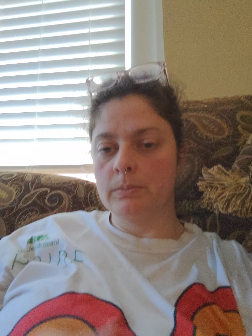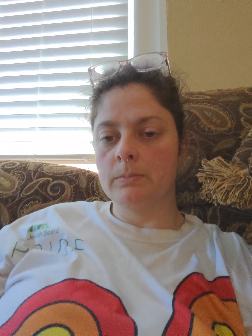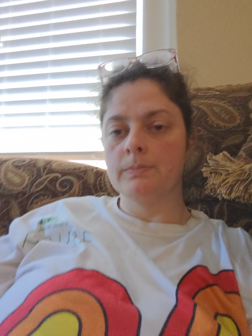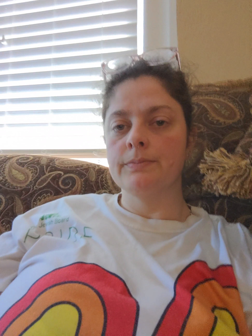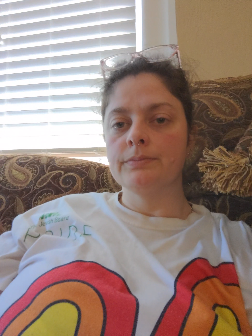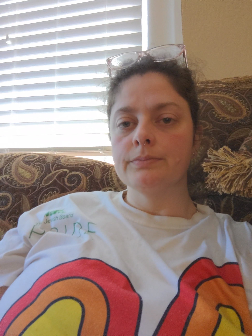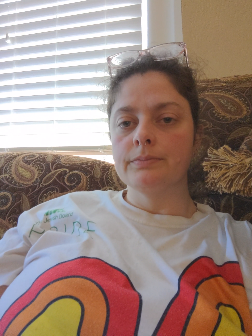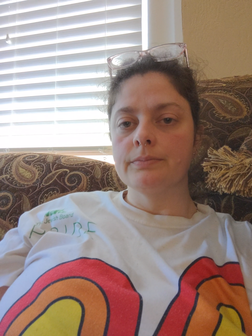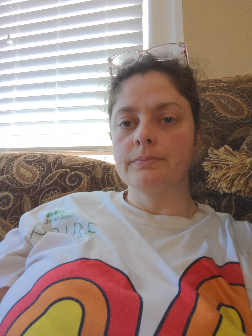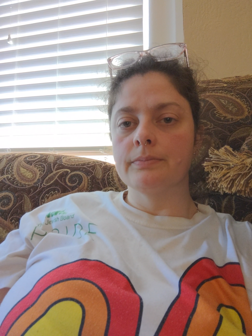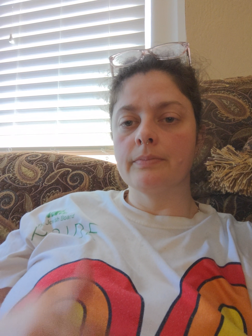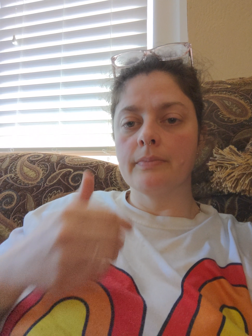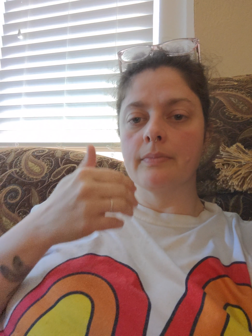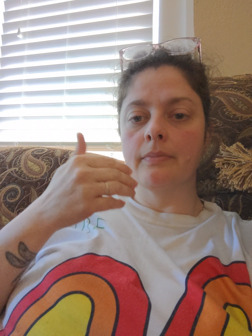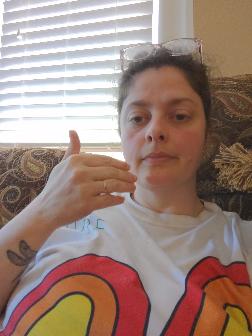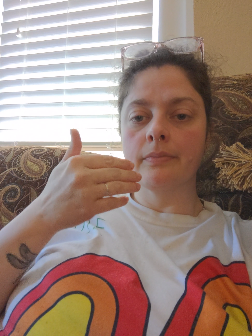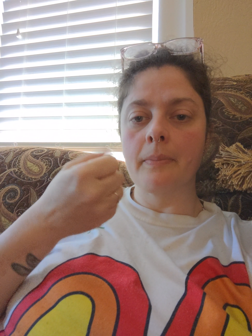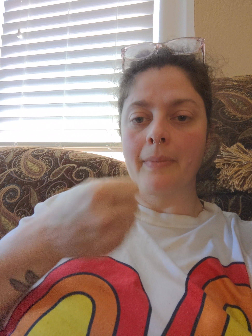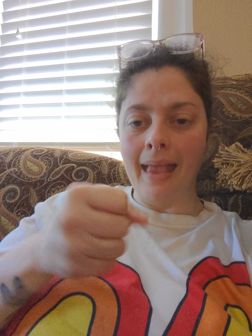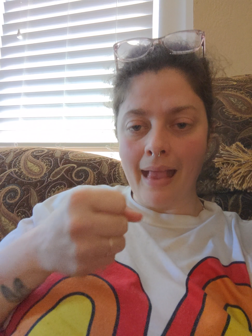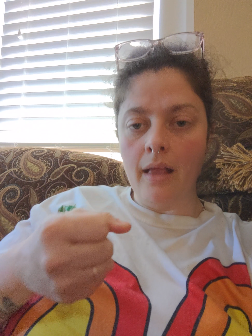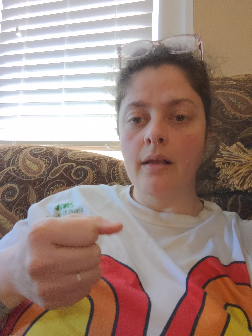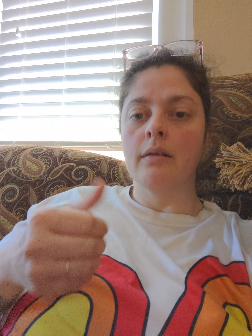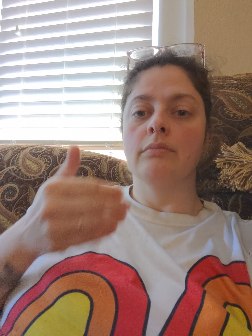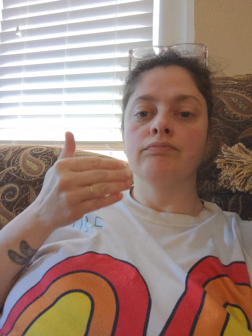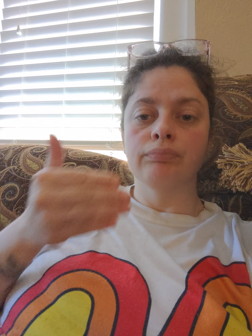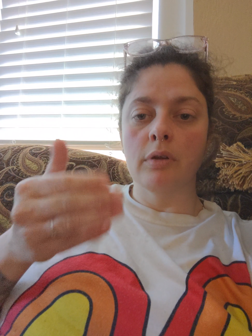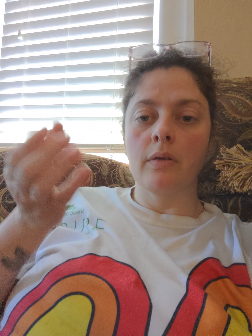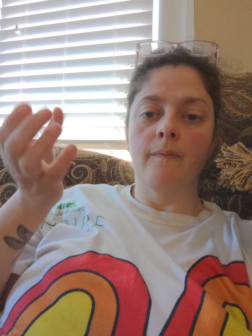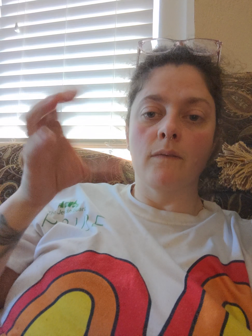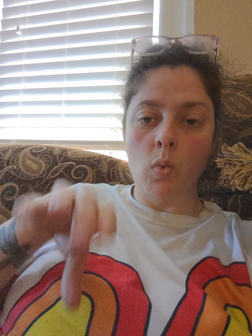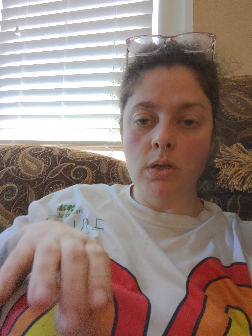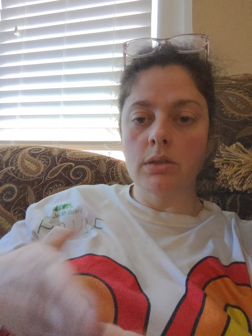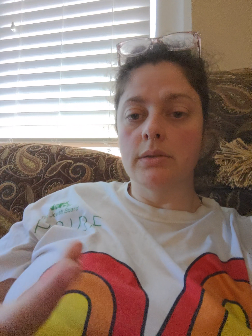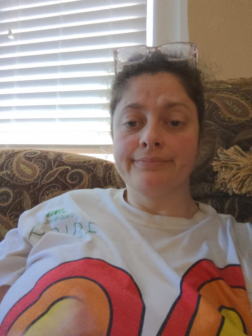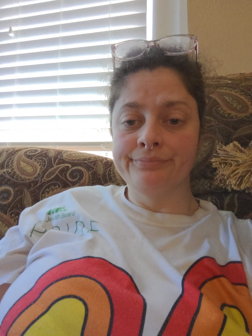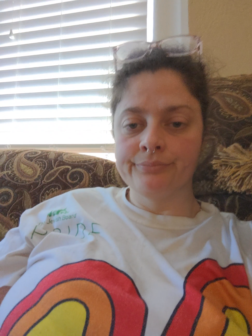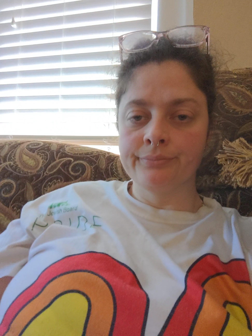make